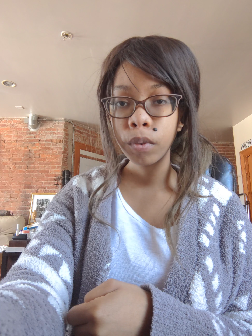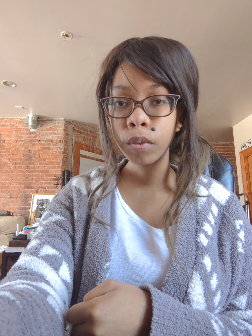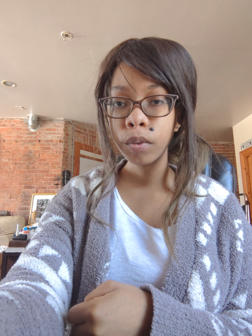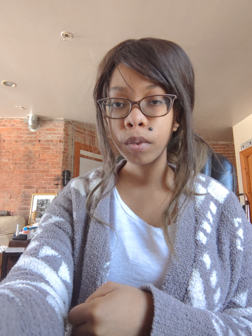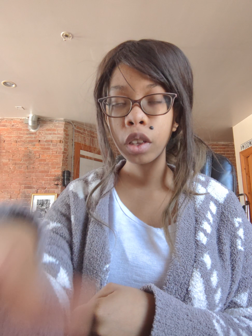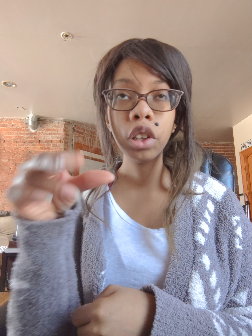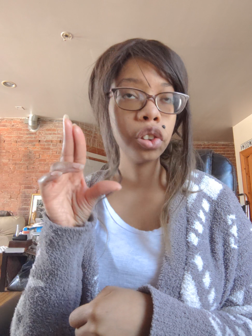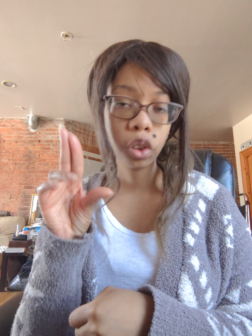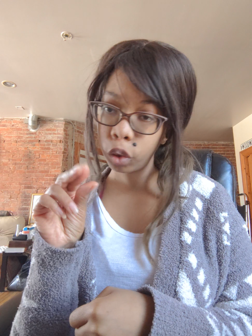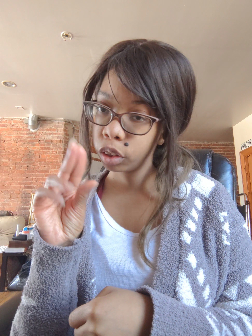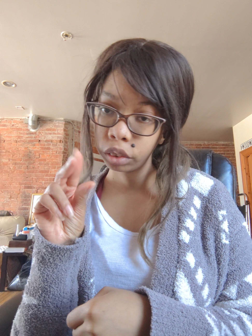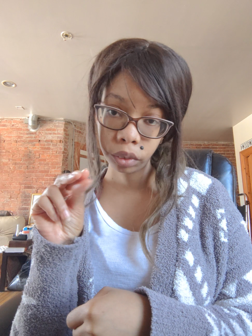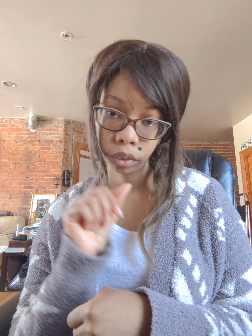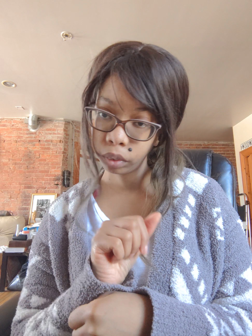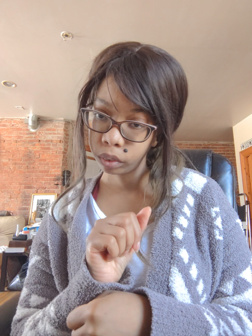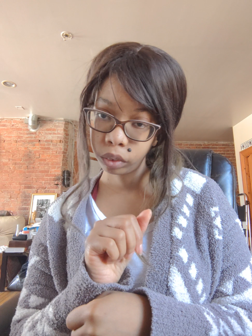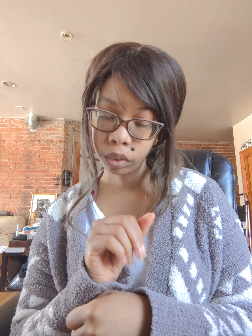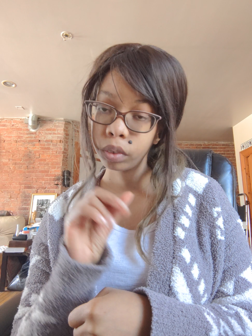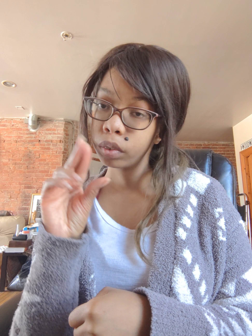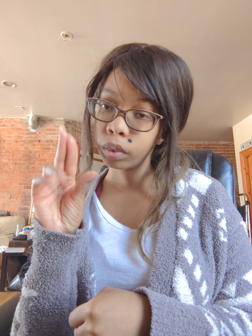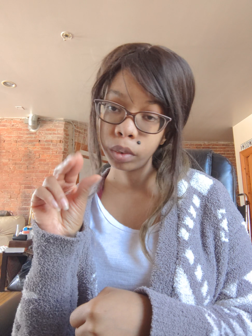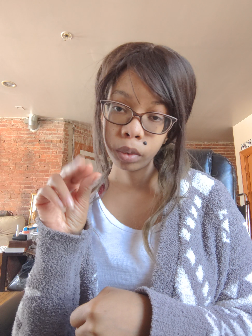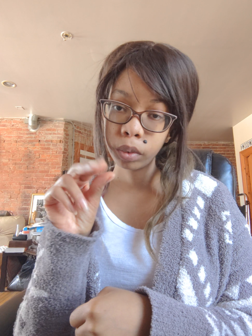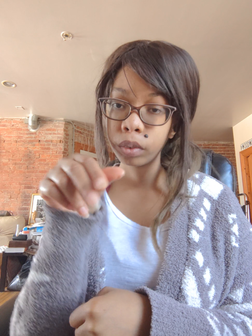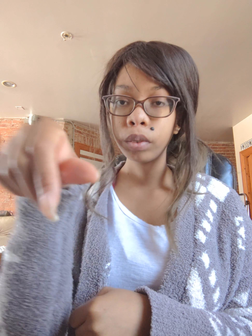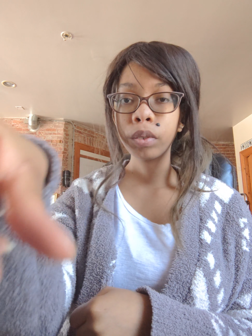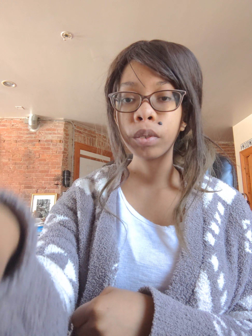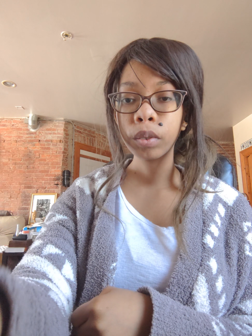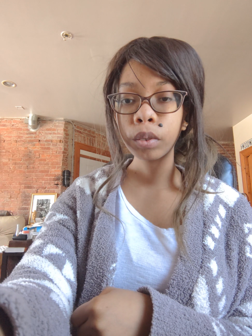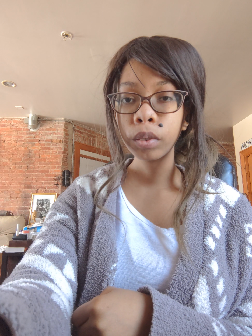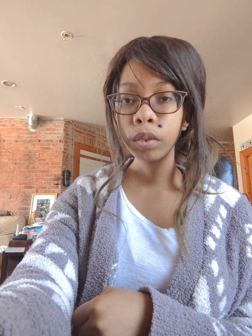no